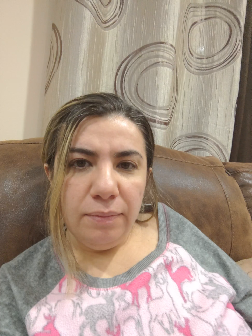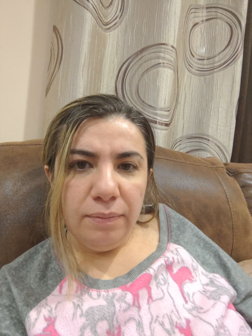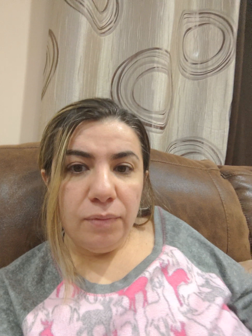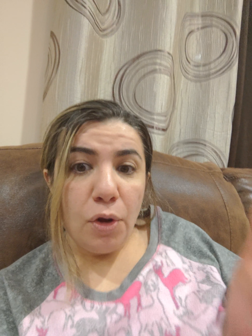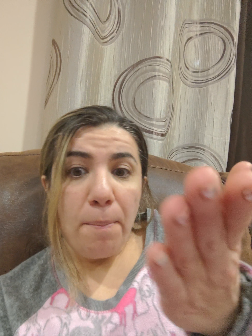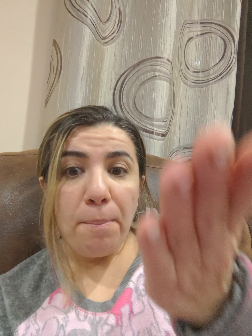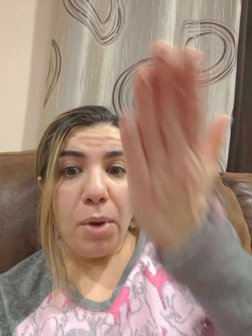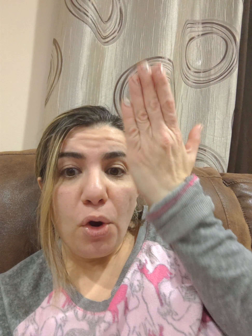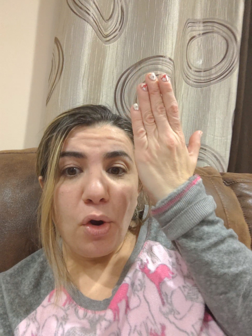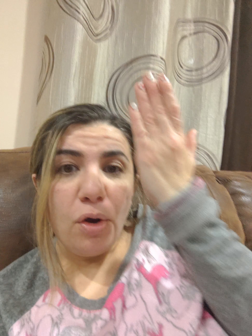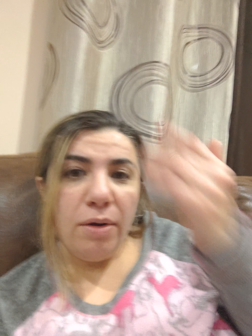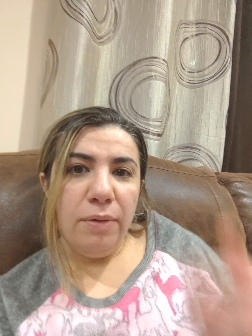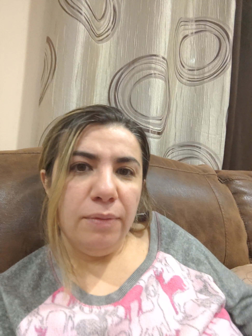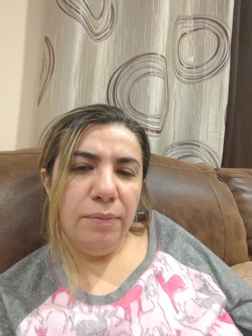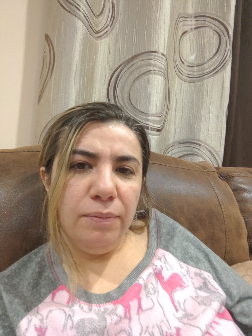morning